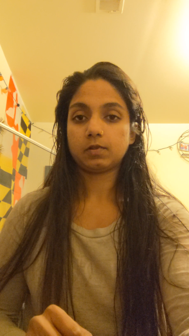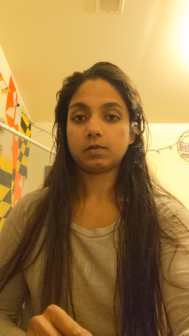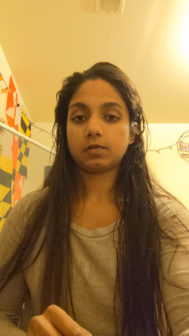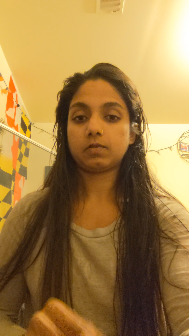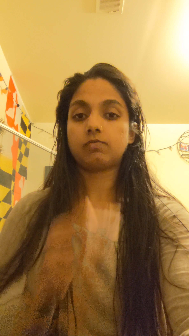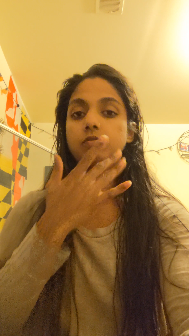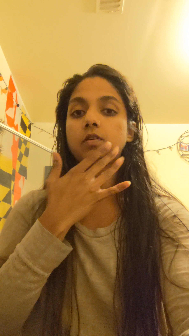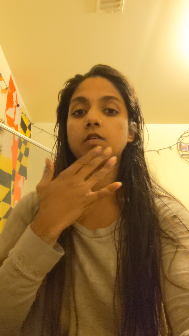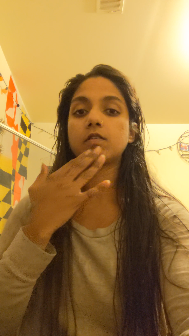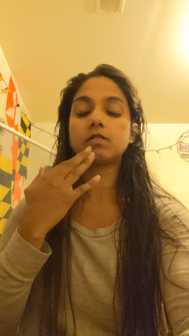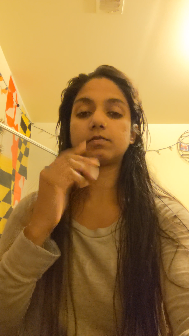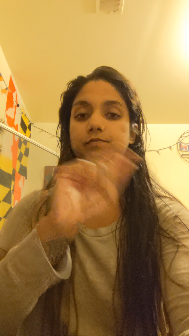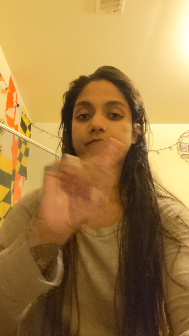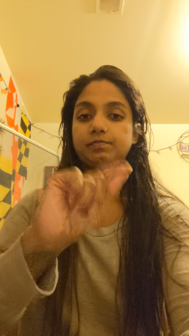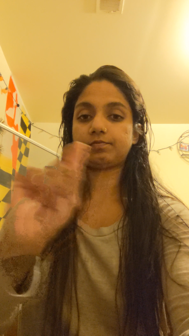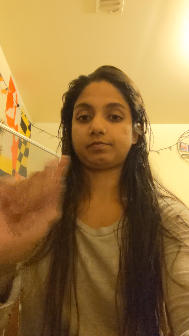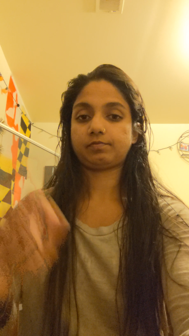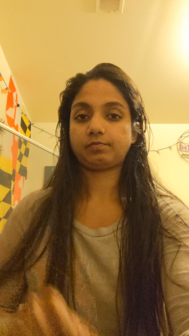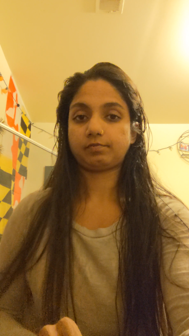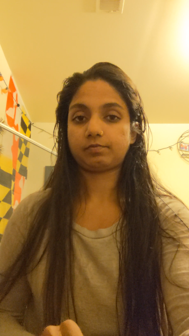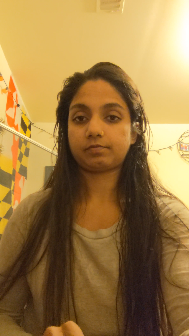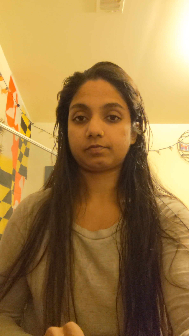crayon